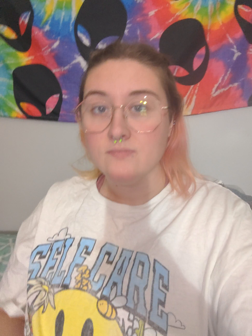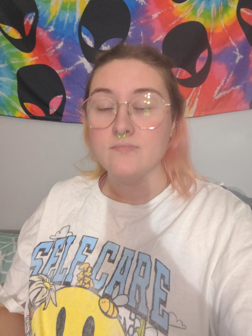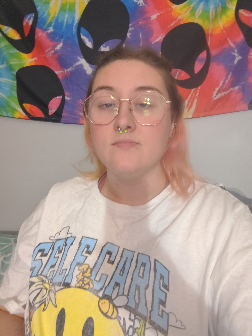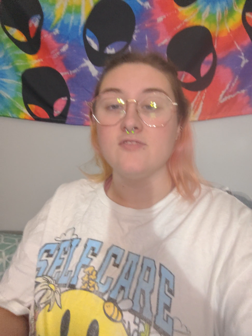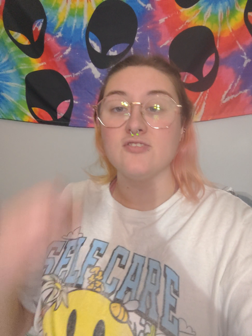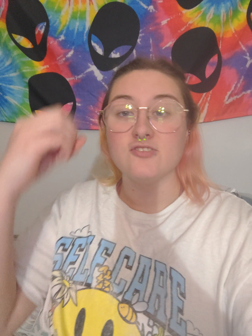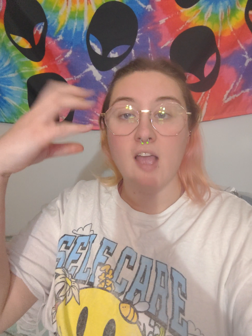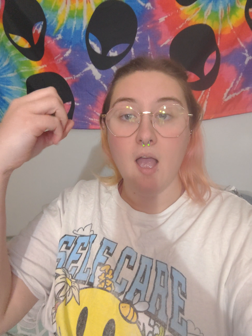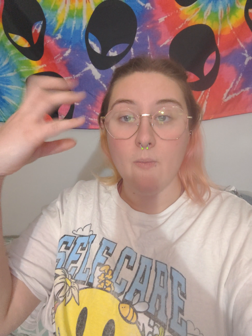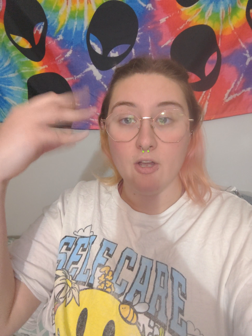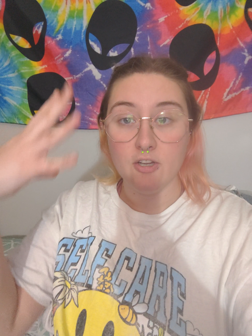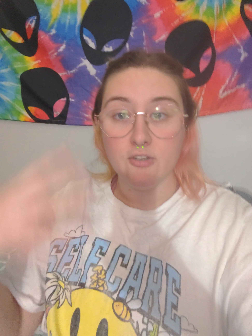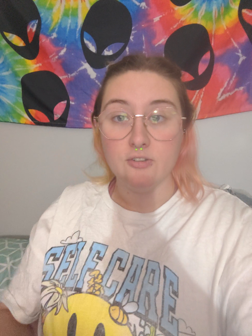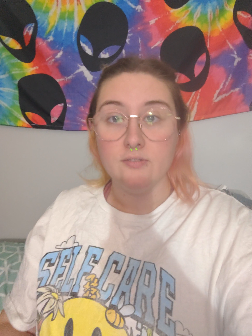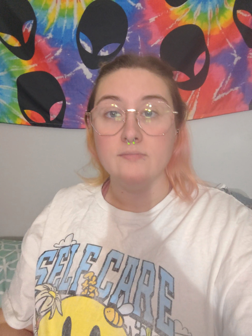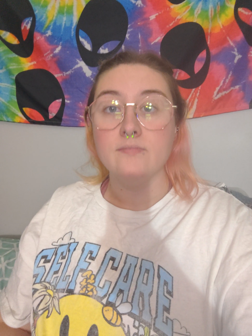shower